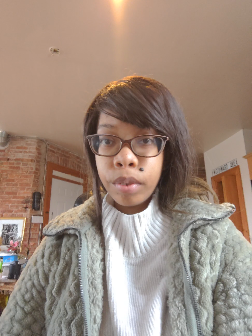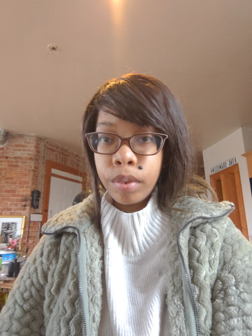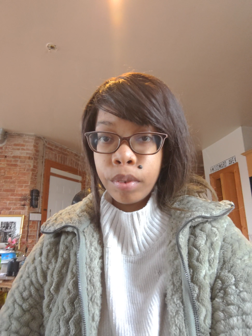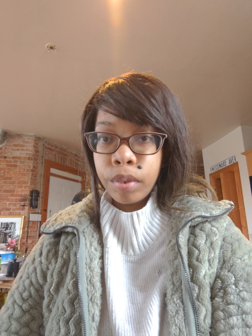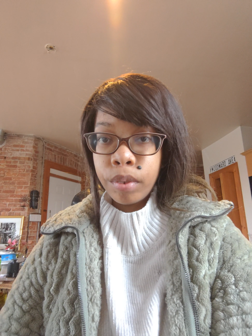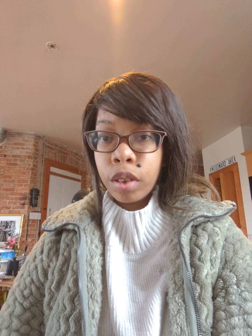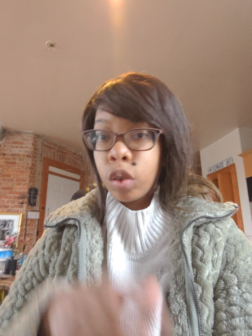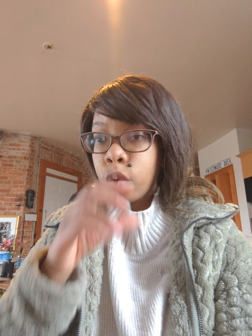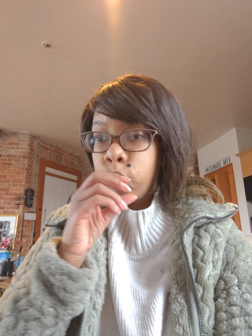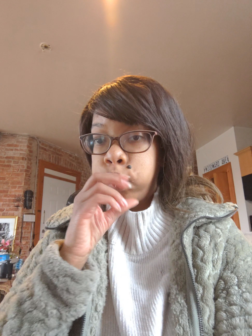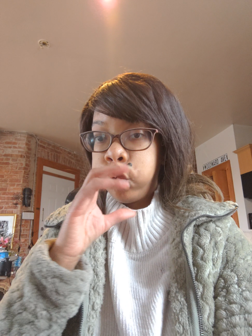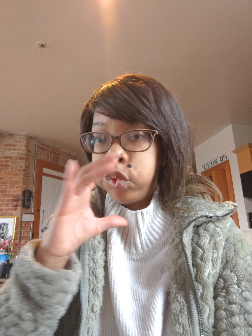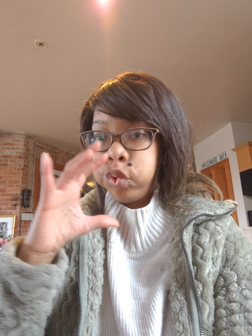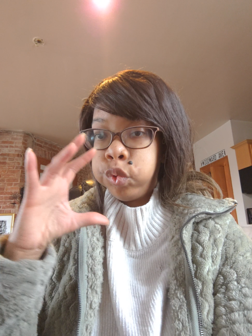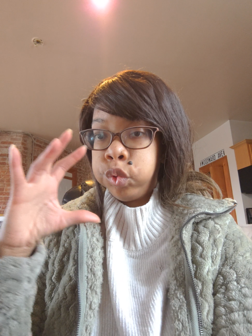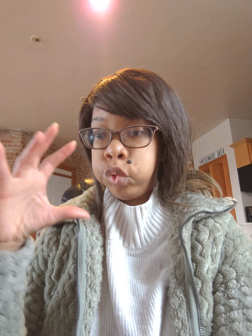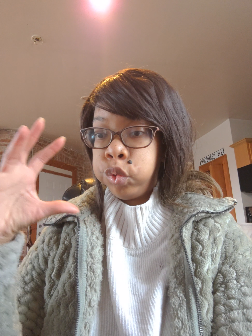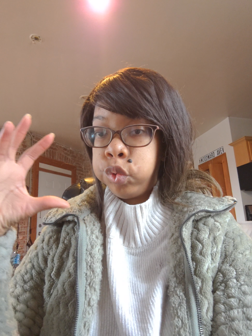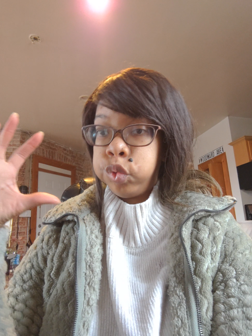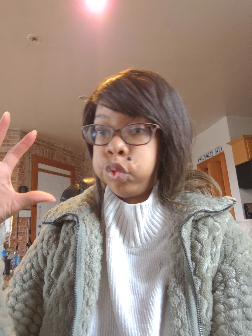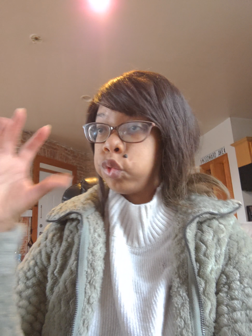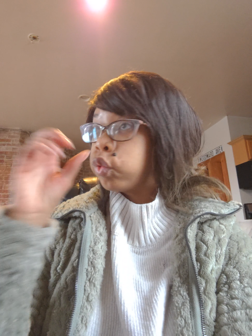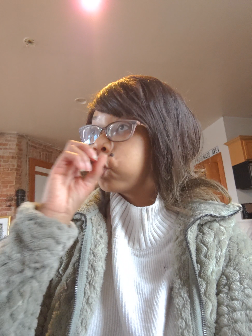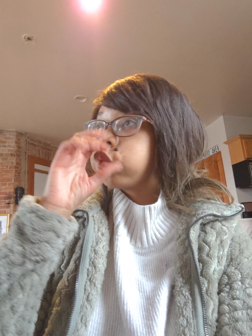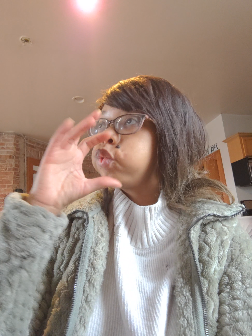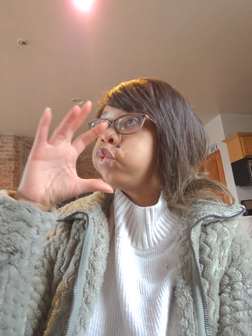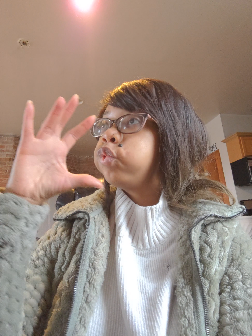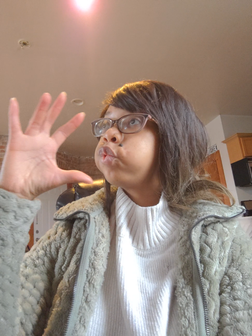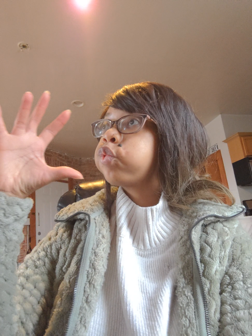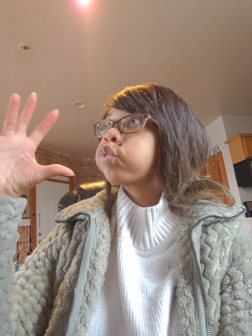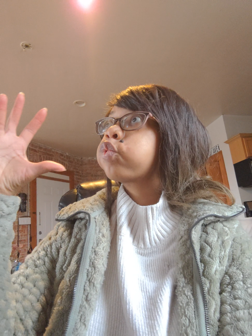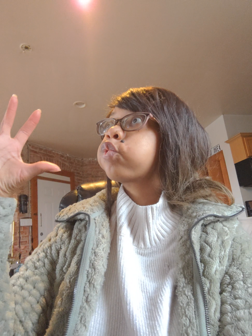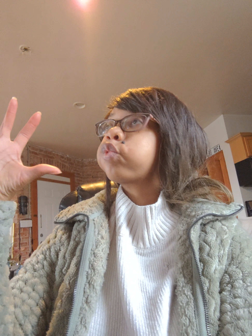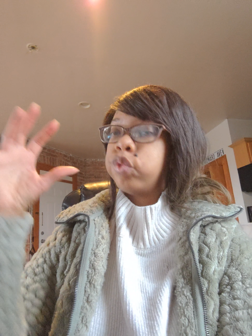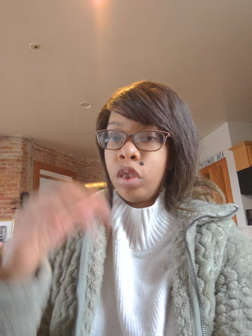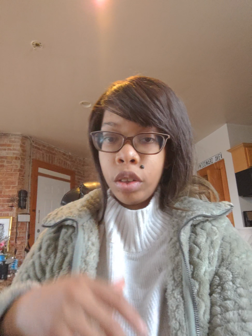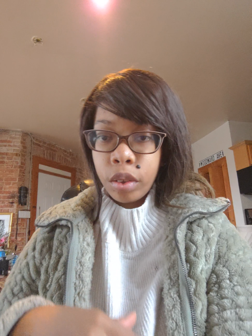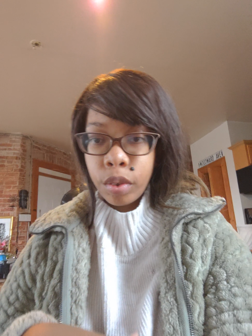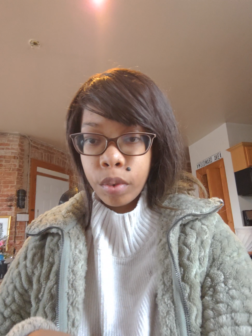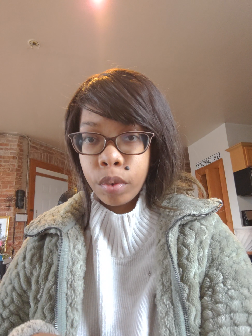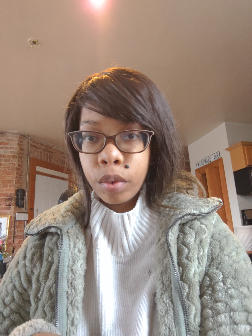balloon